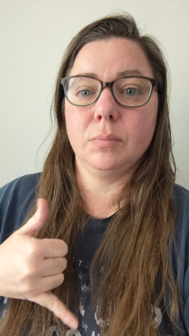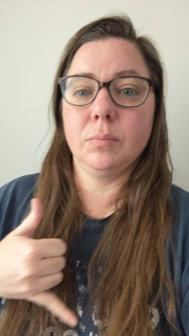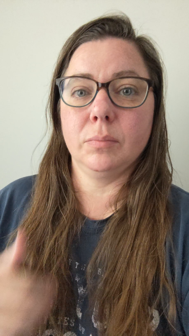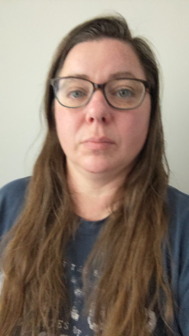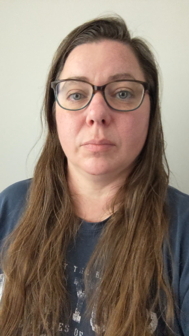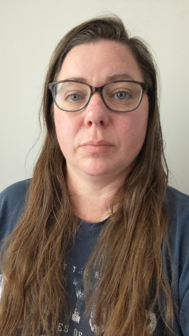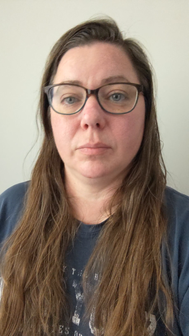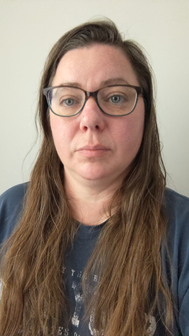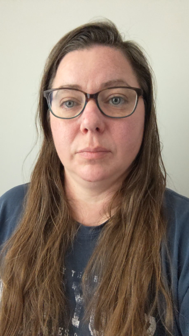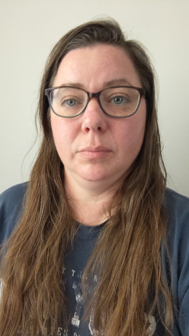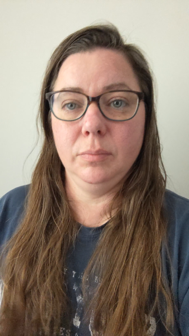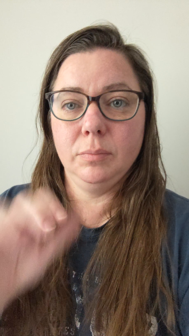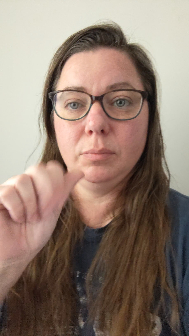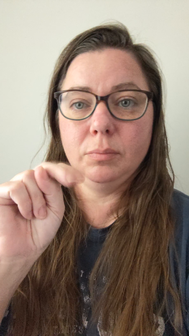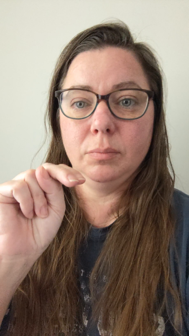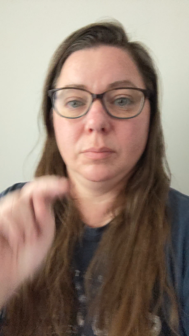an